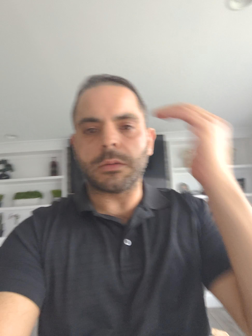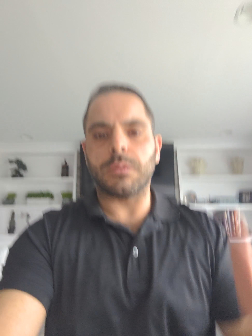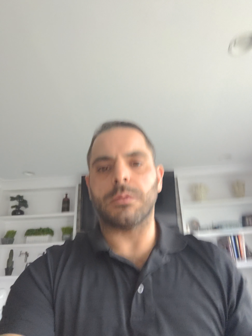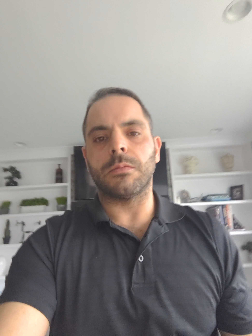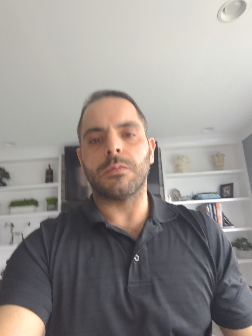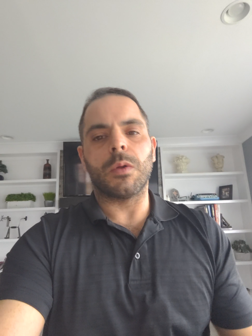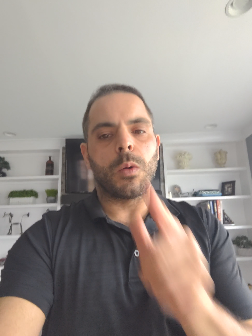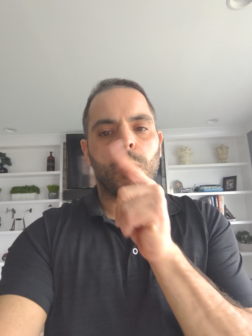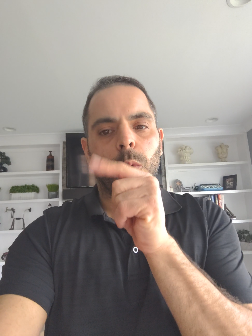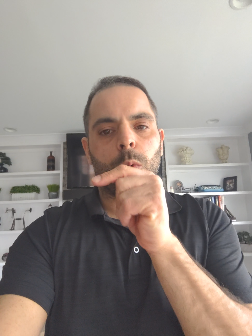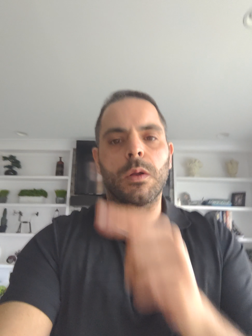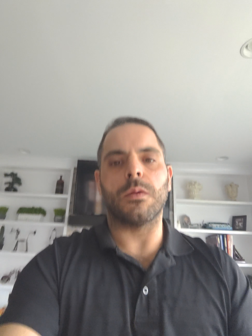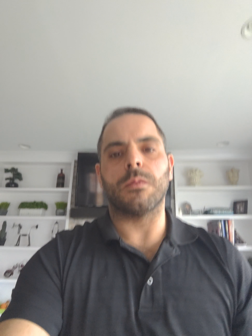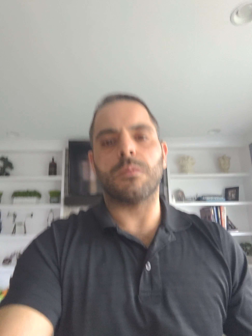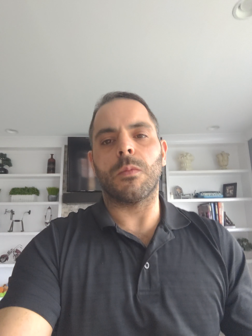who